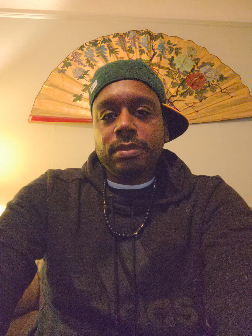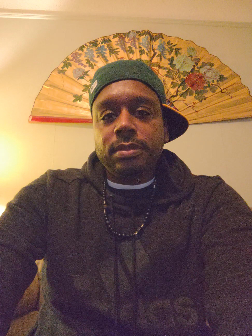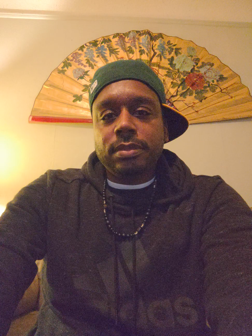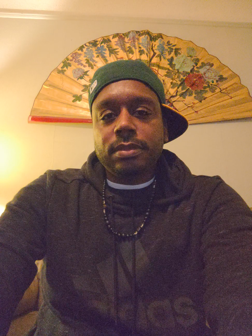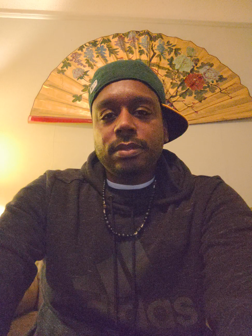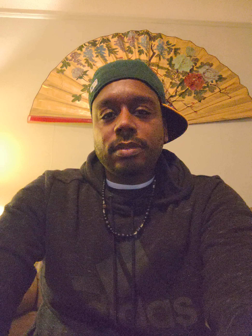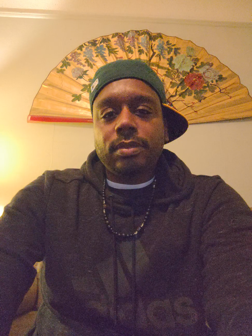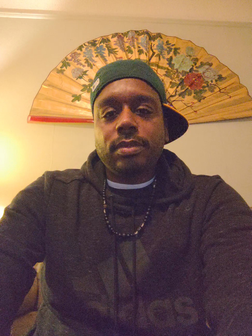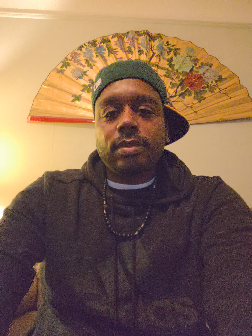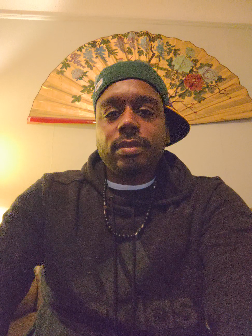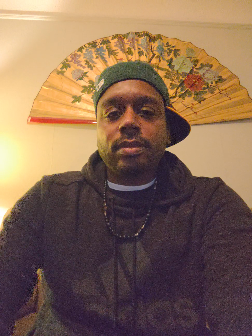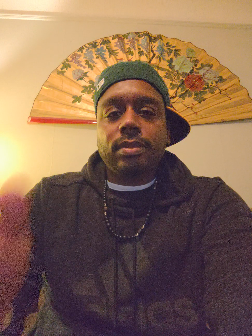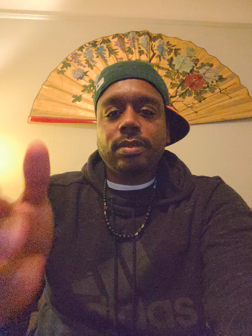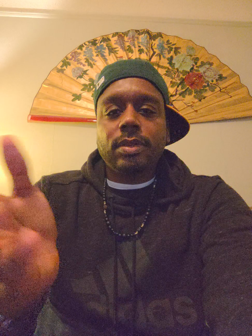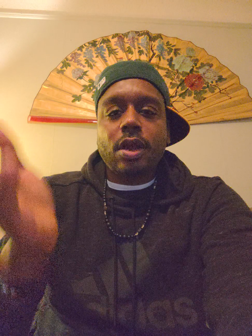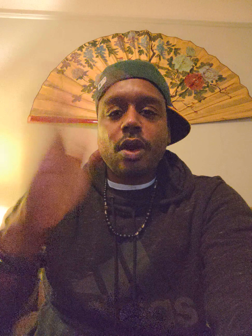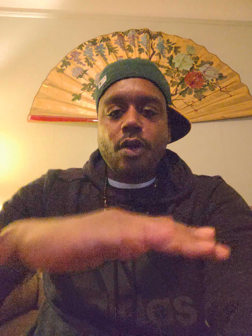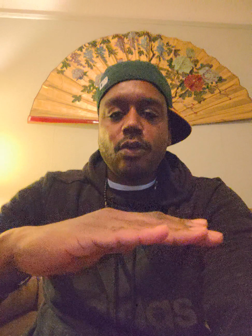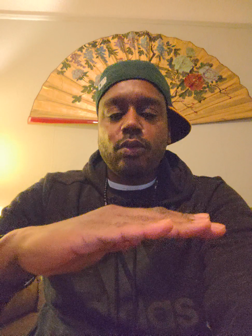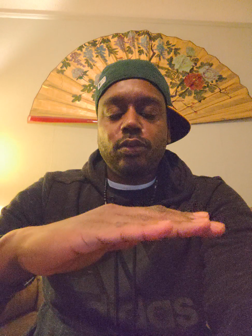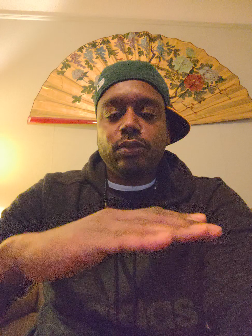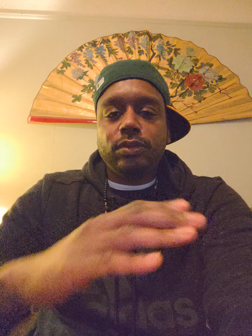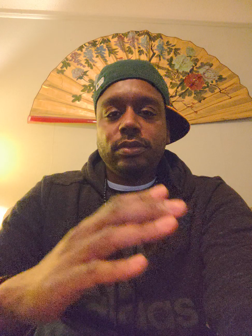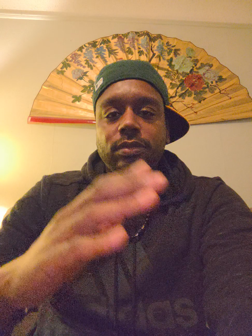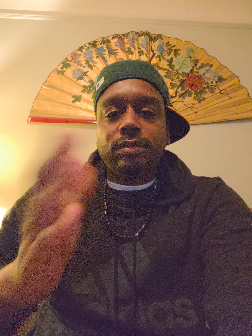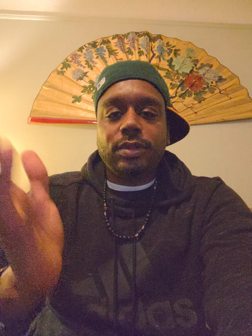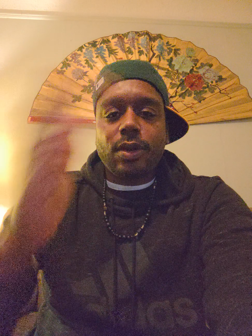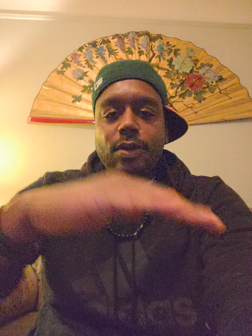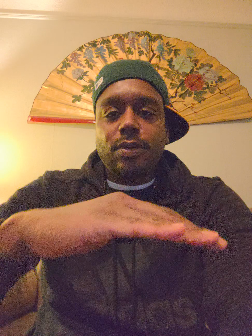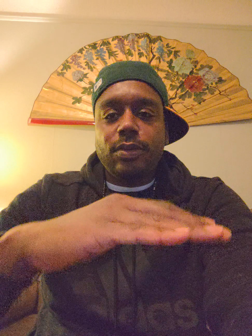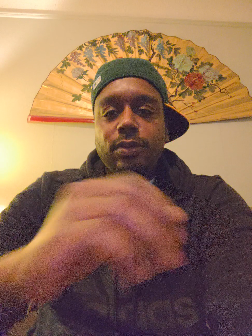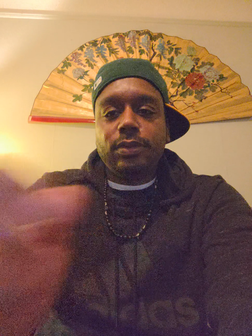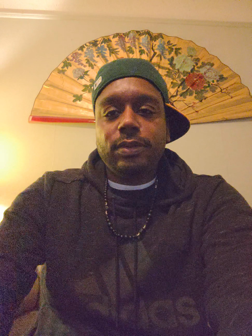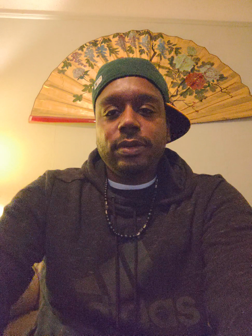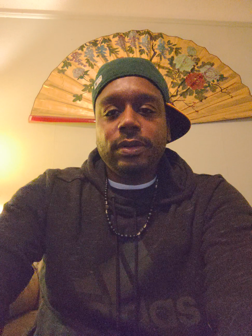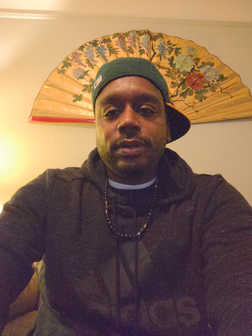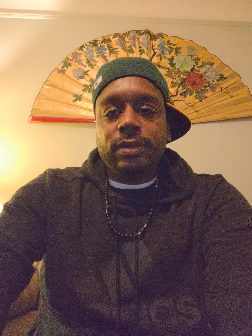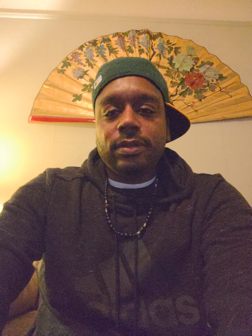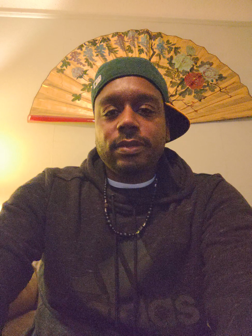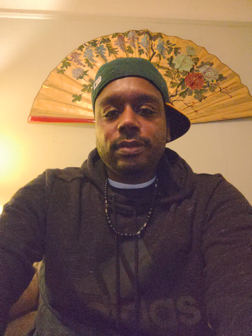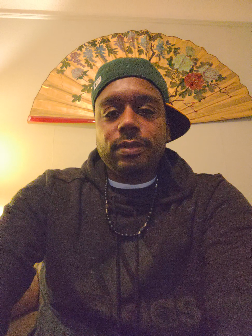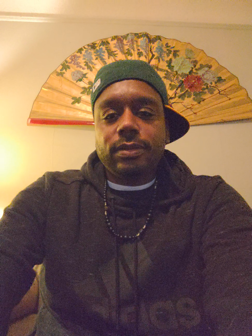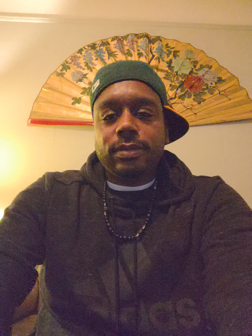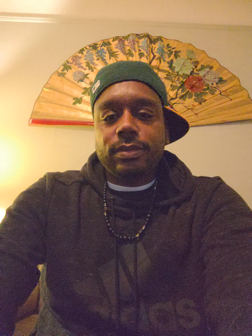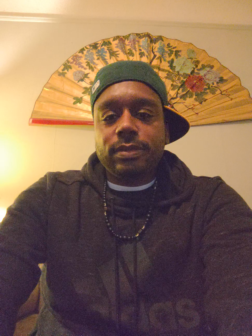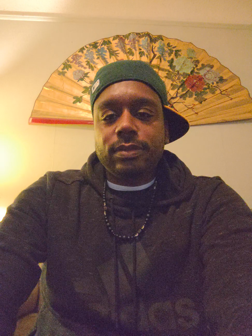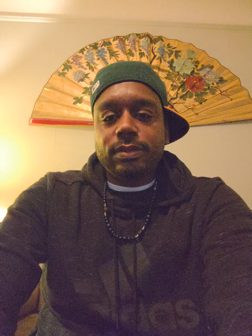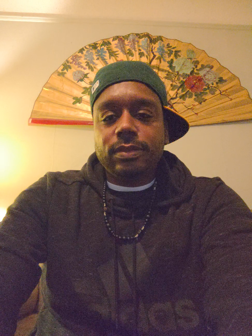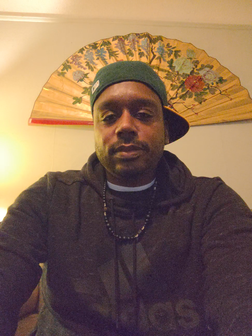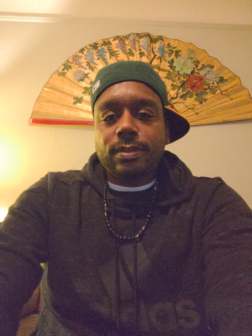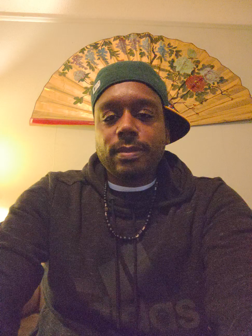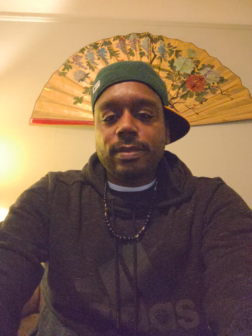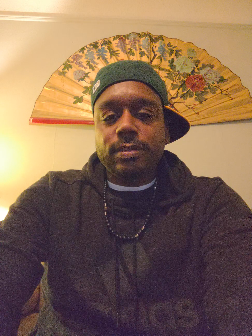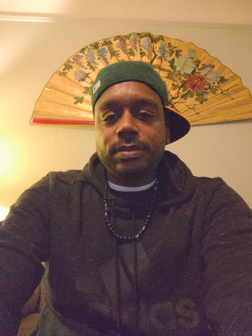on